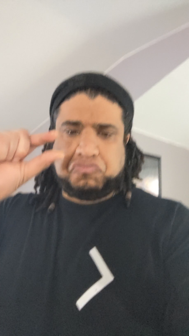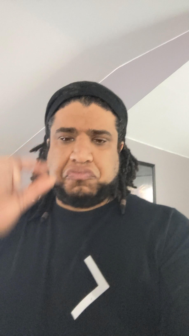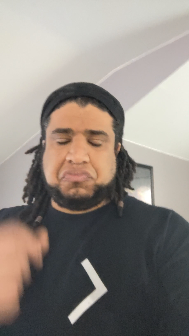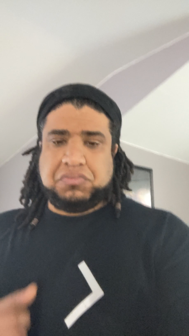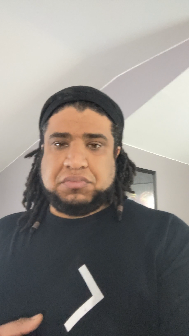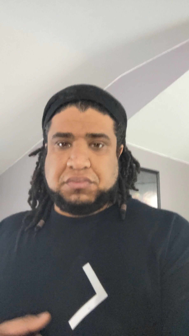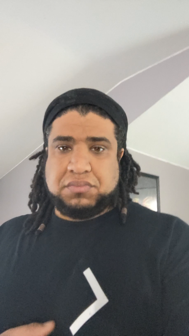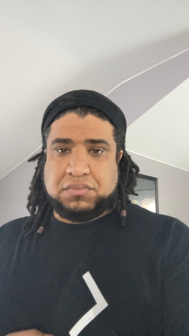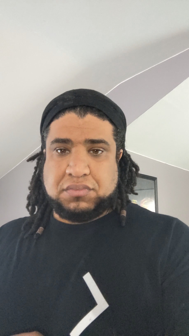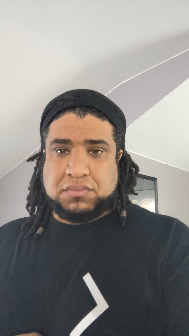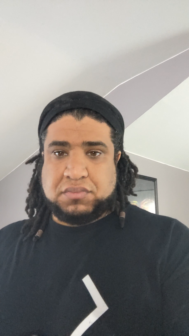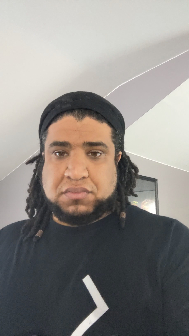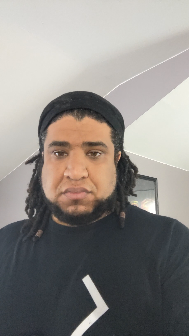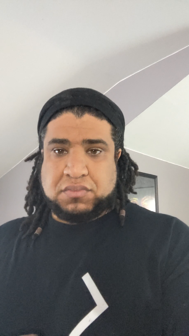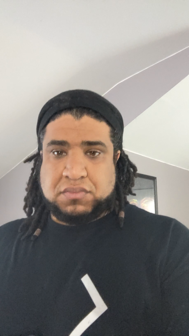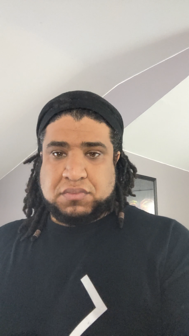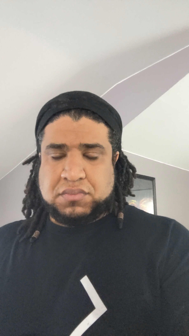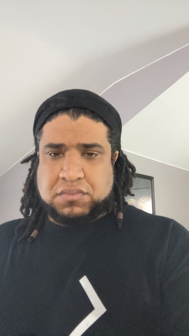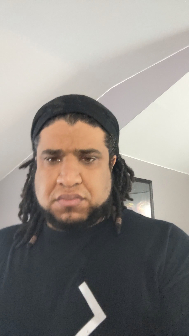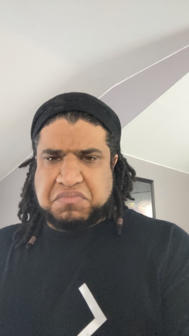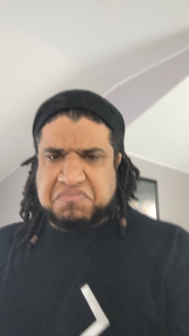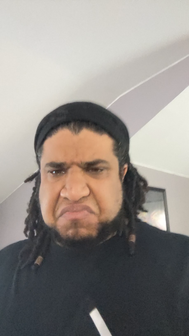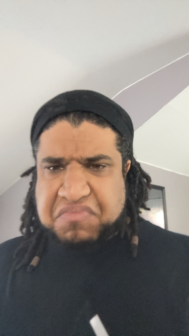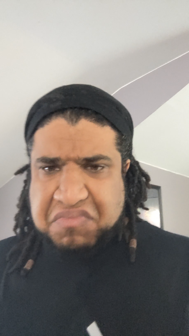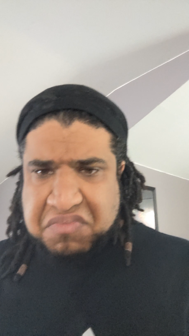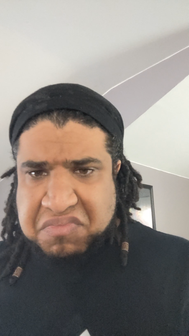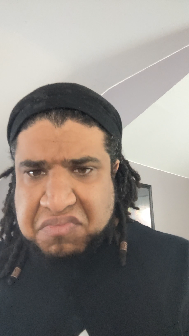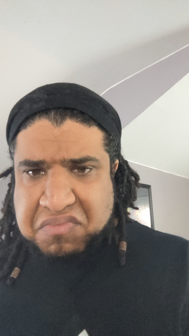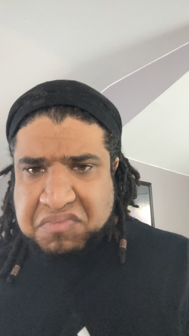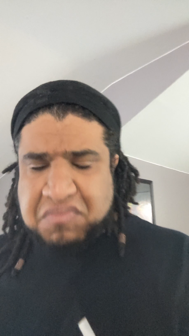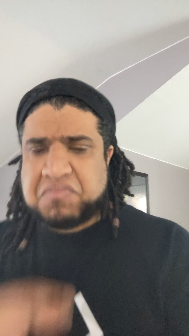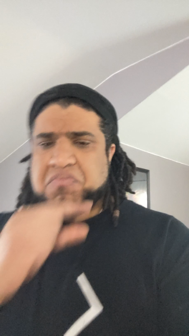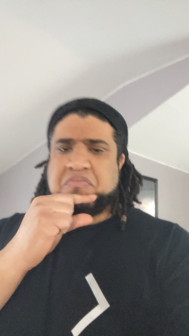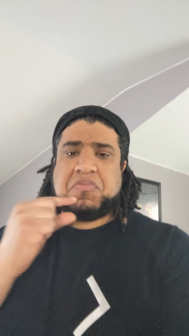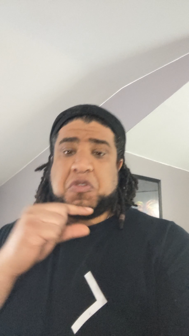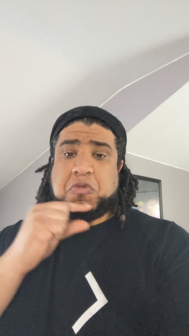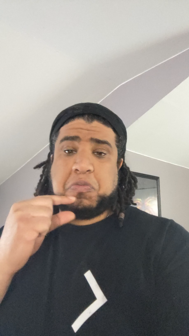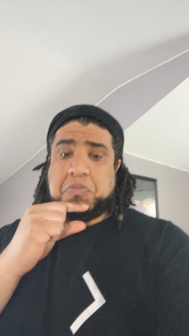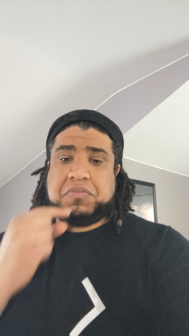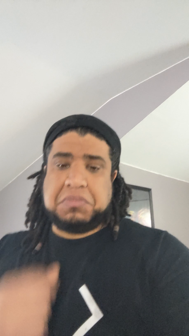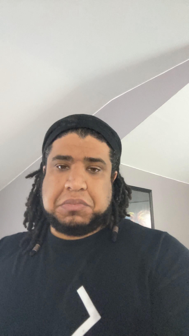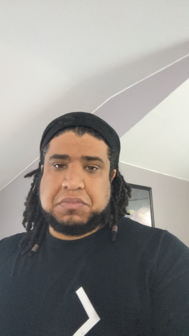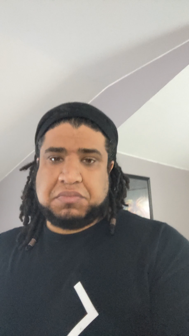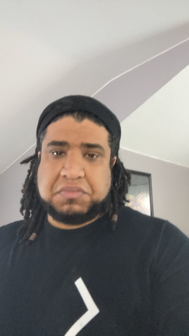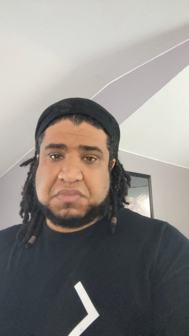glue